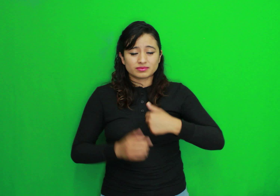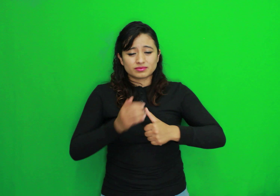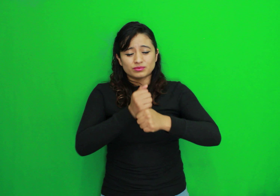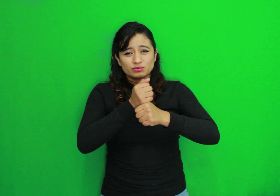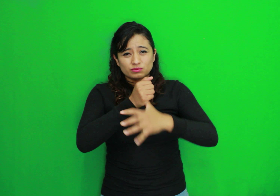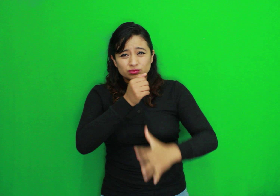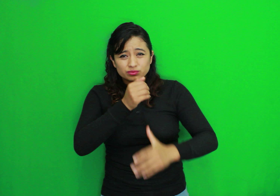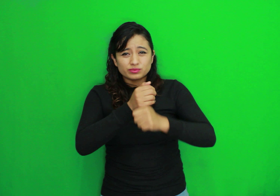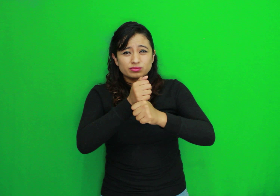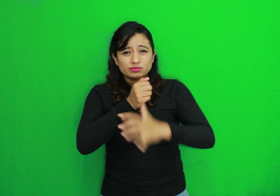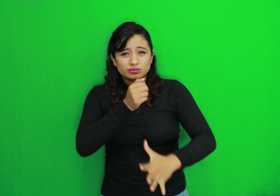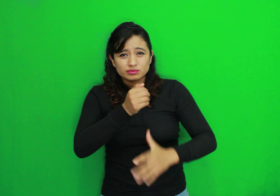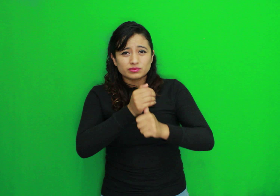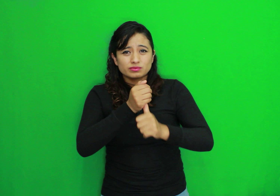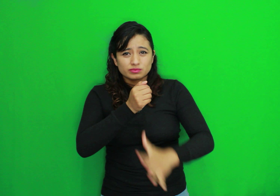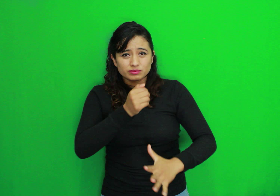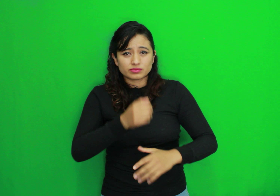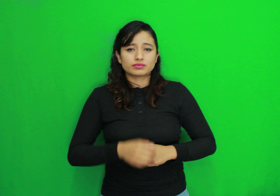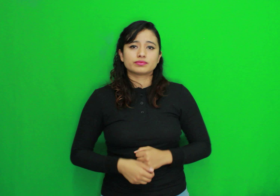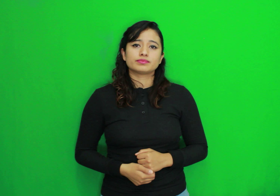diarrea